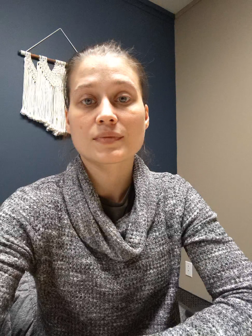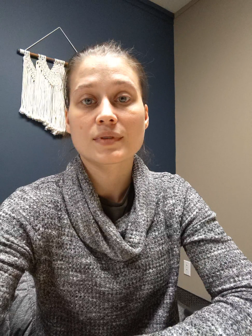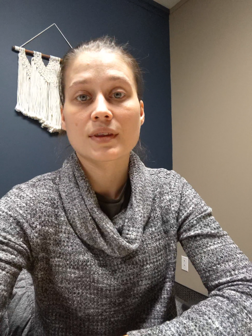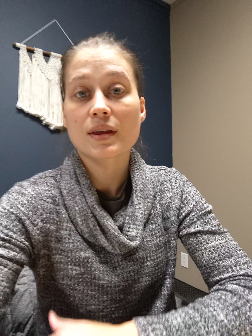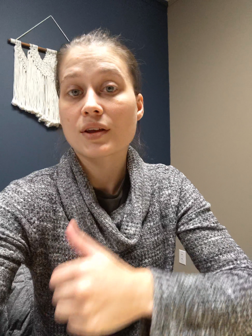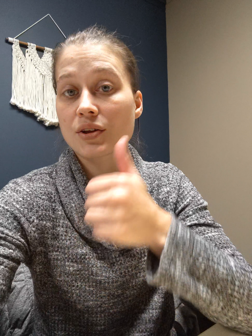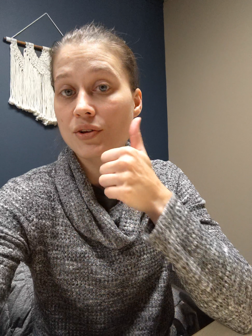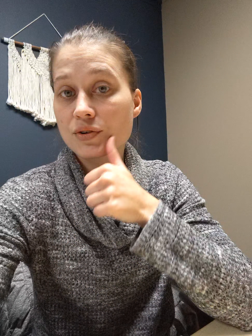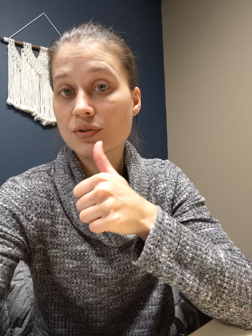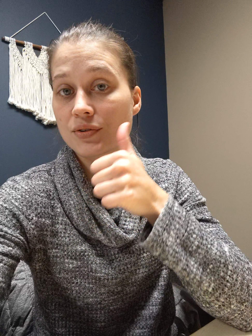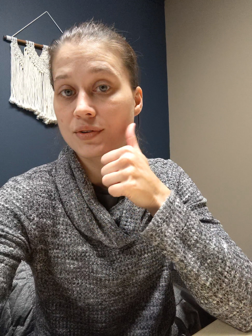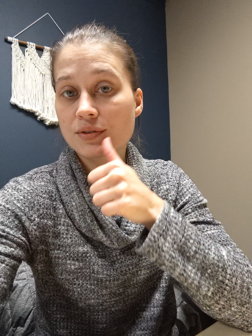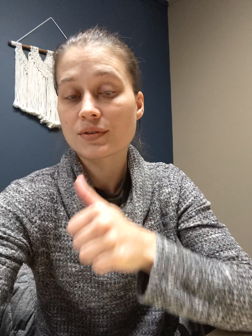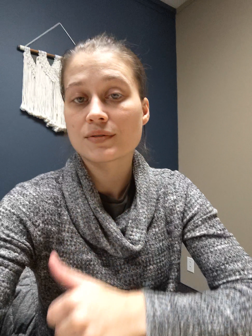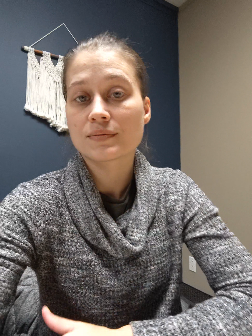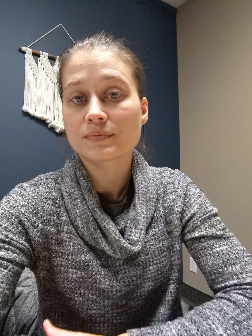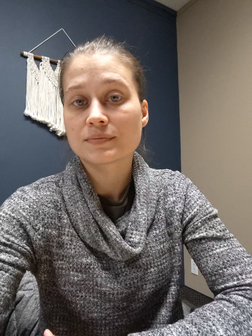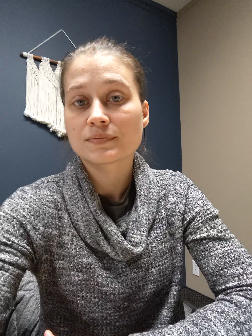girl